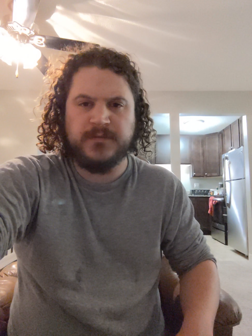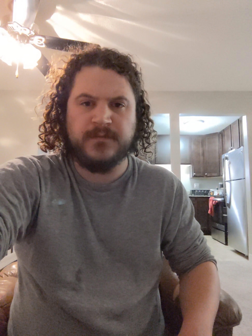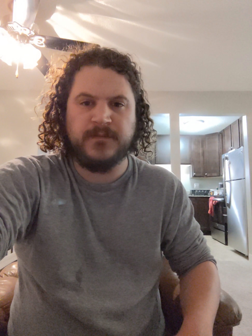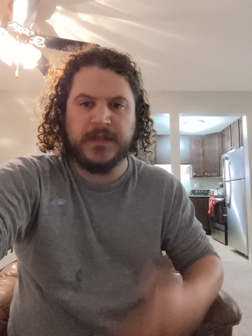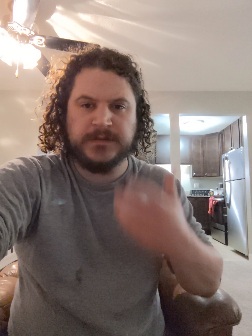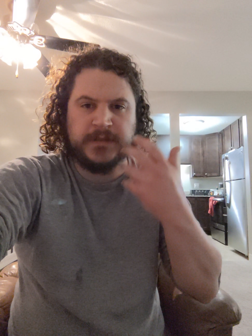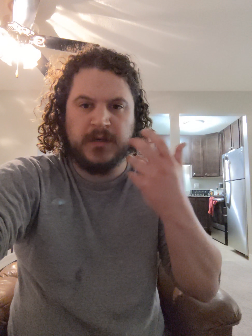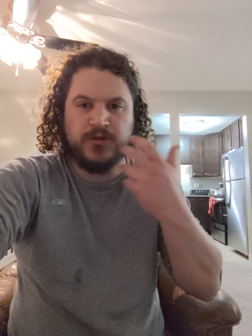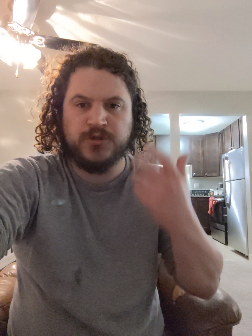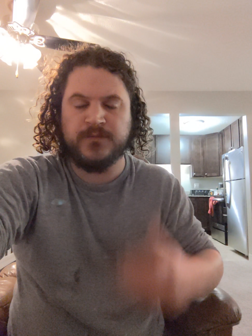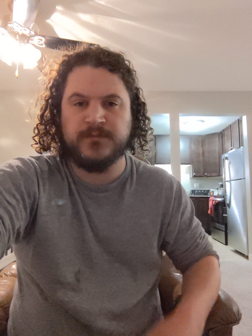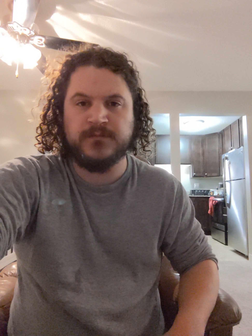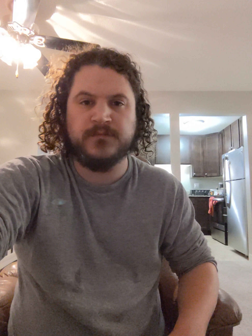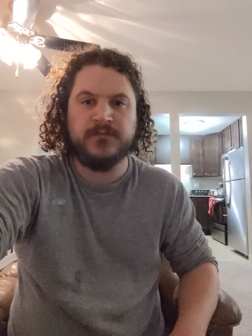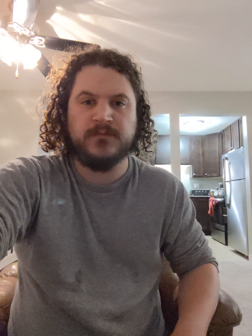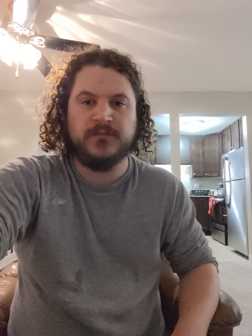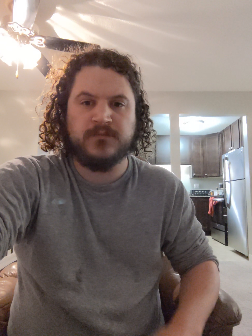tiger